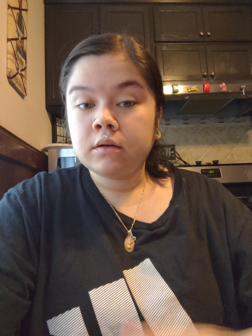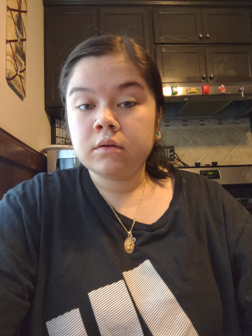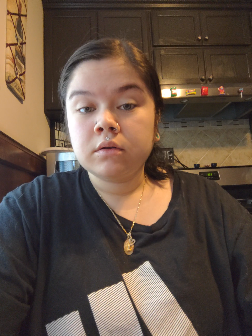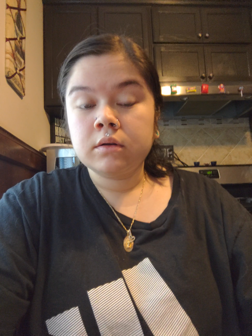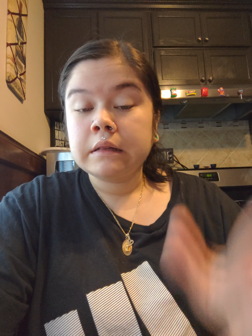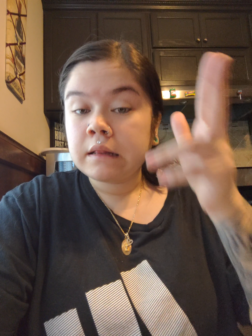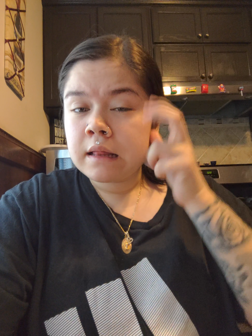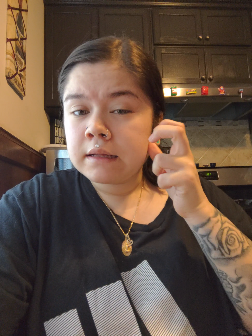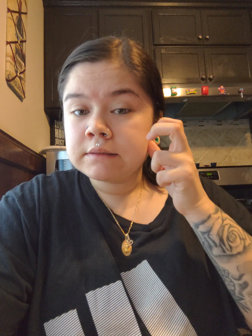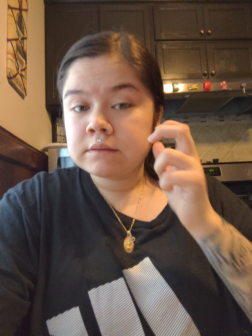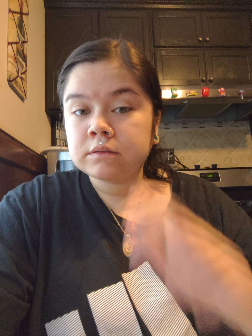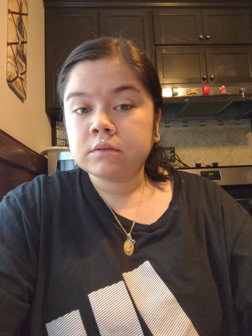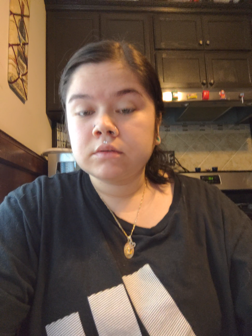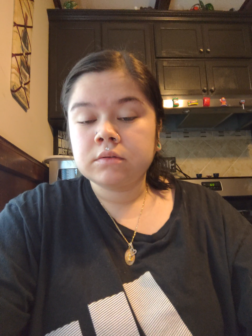listen